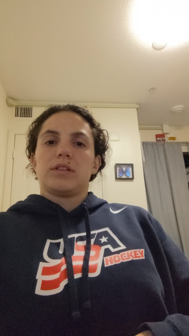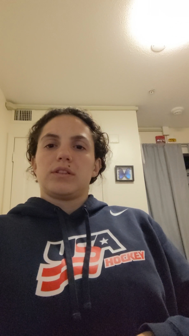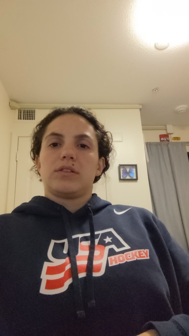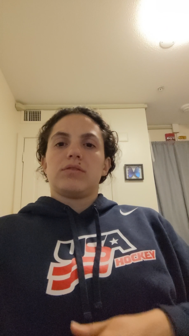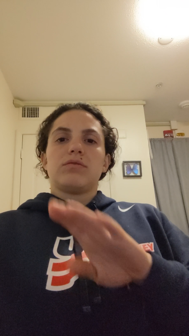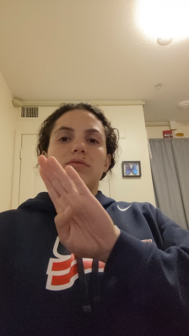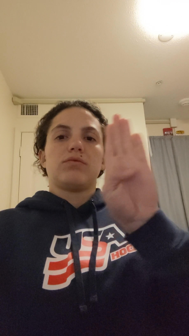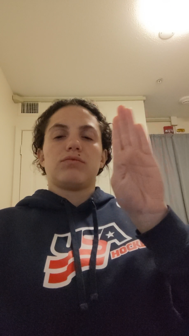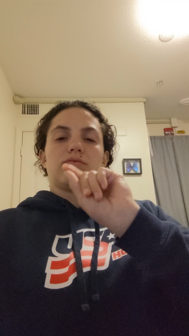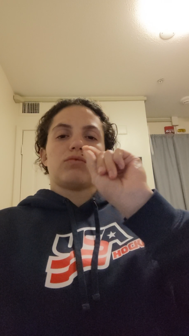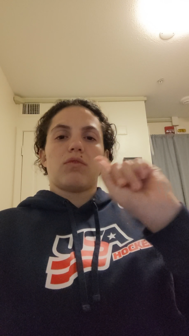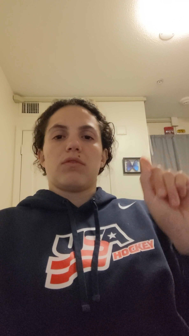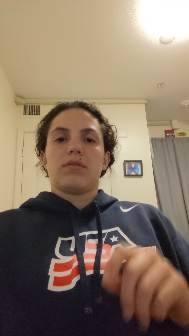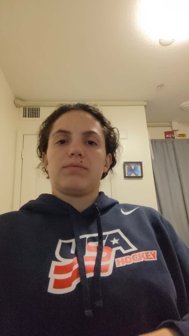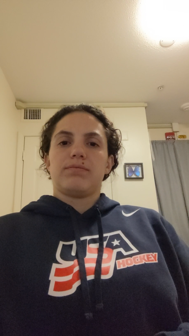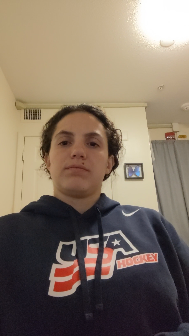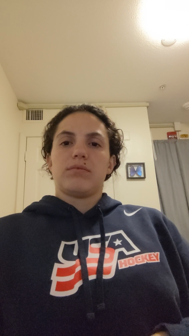chalk